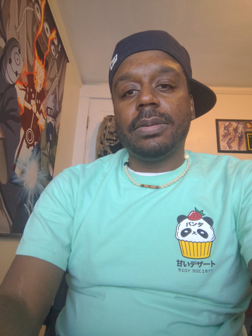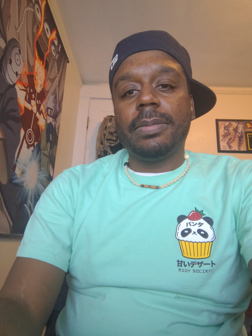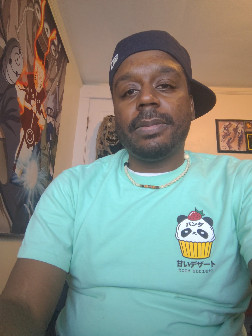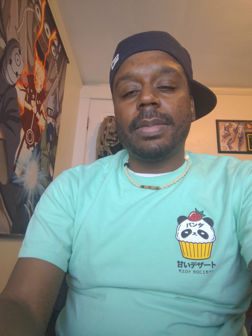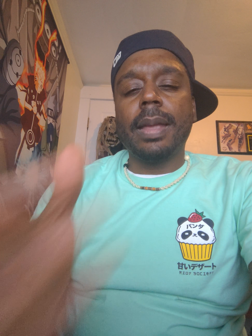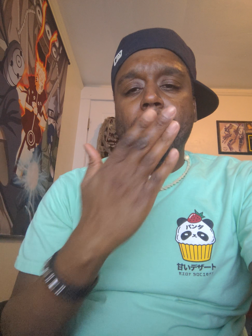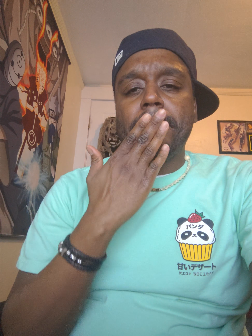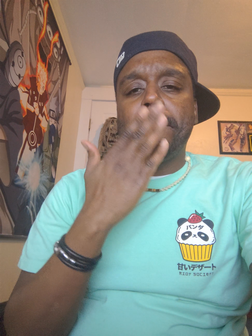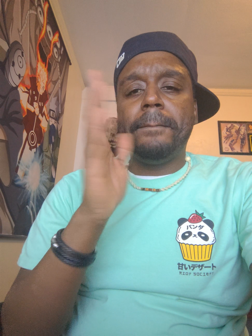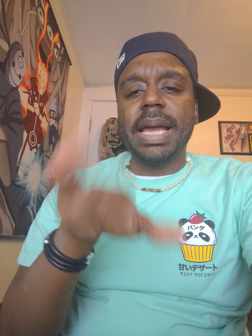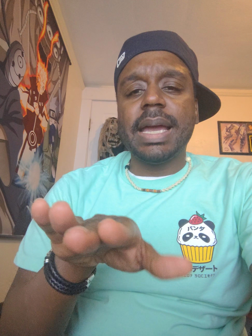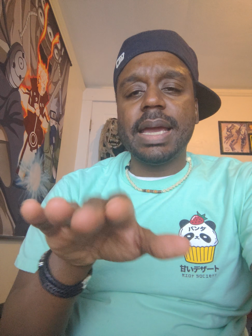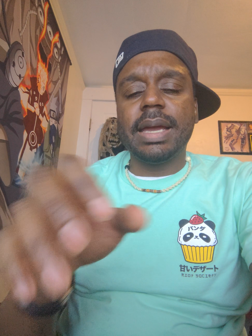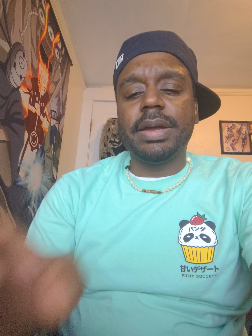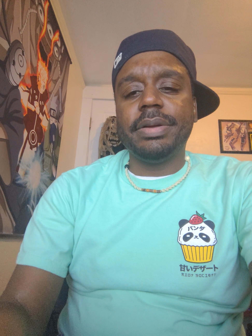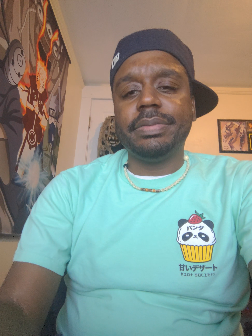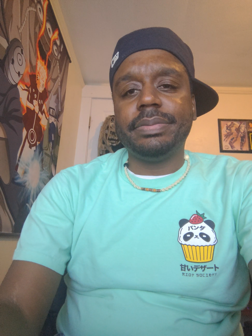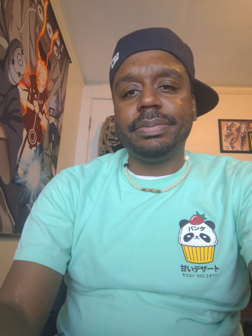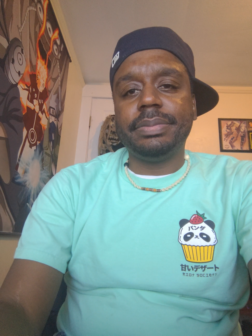bad